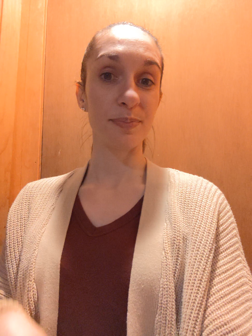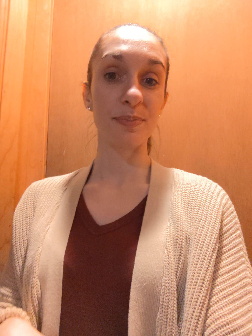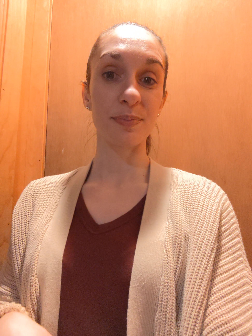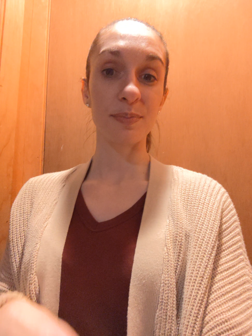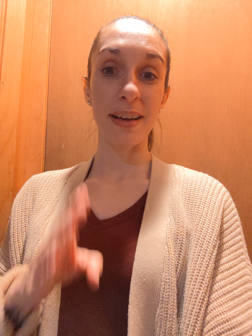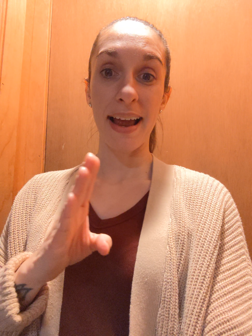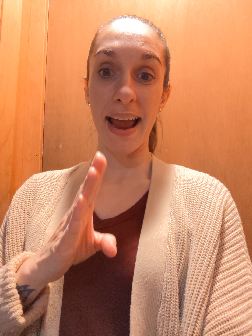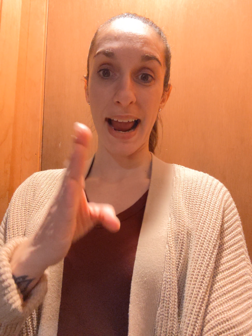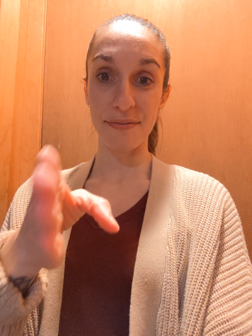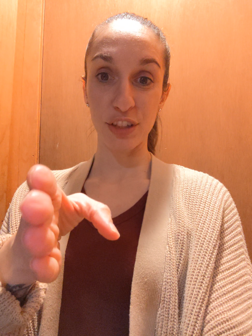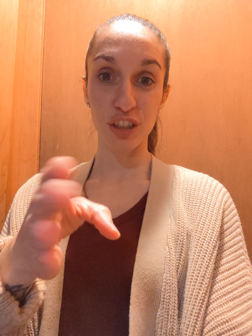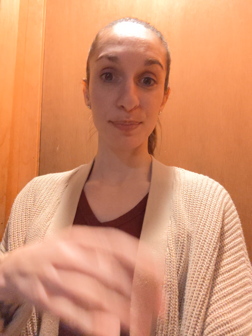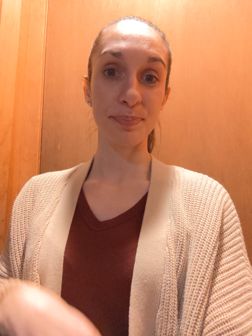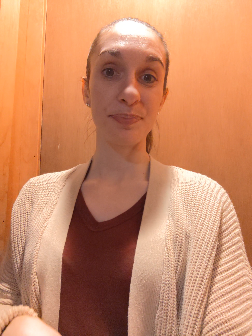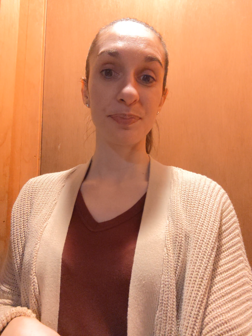after